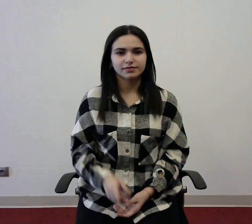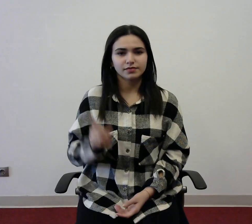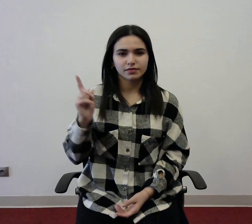O